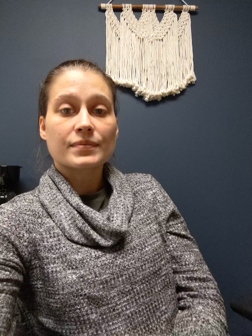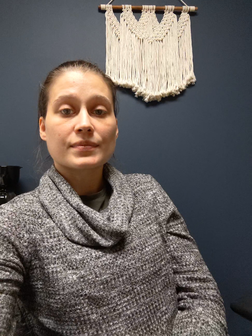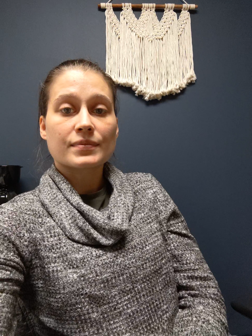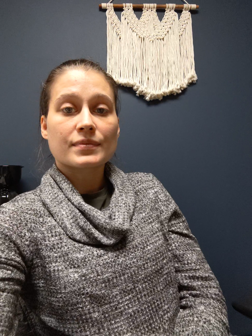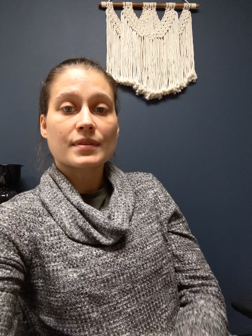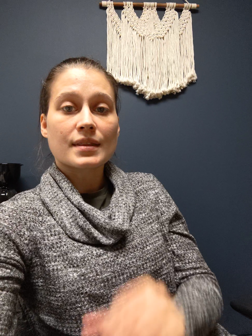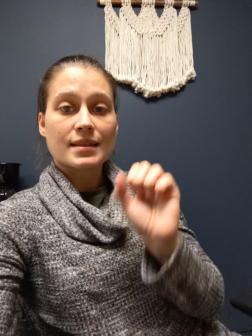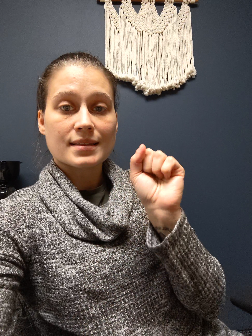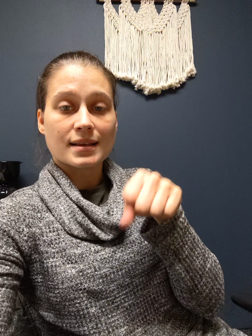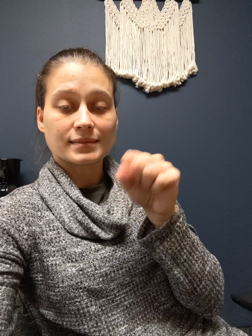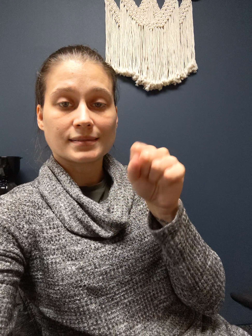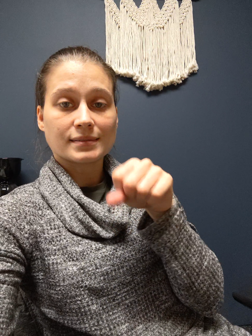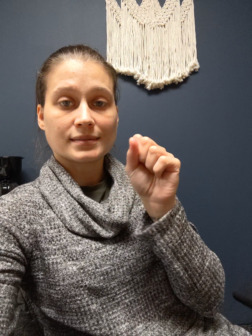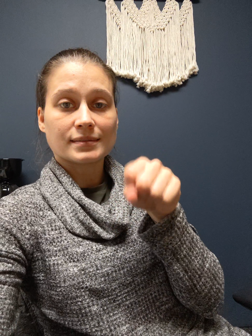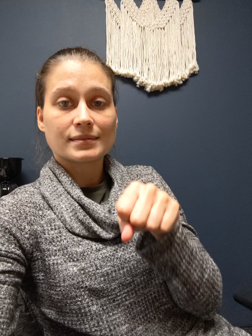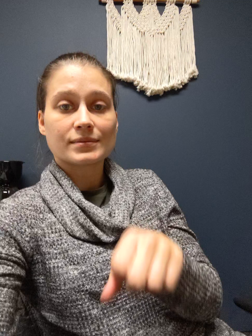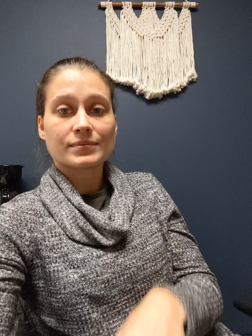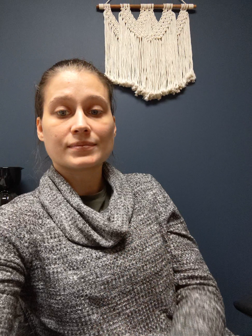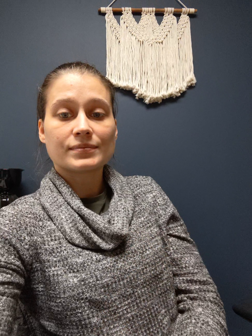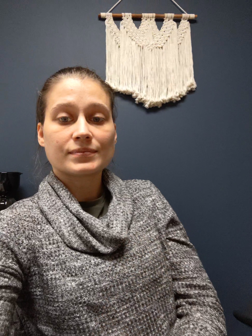yes